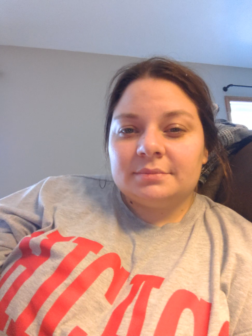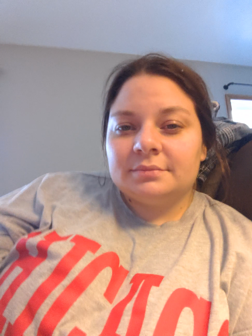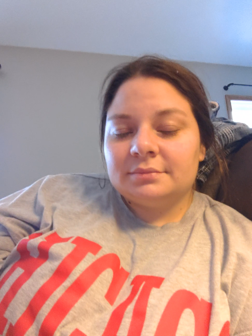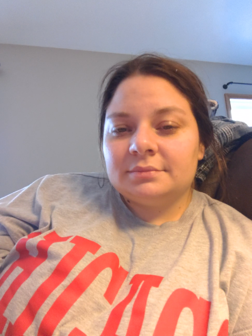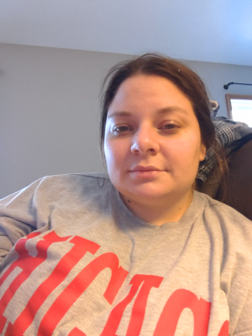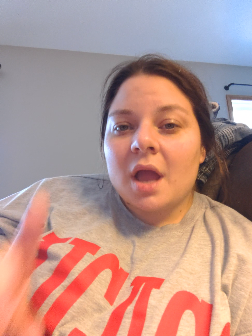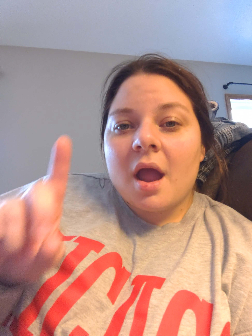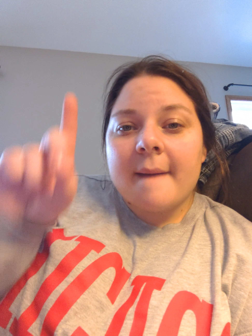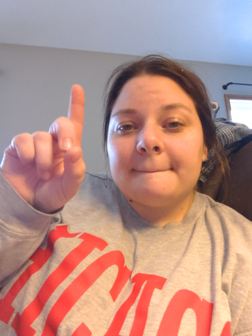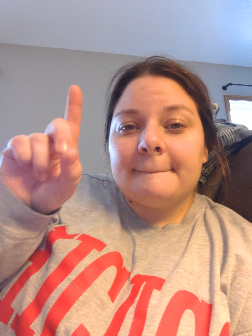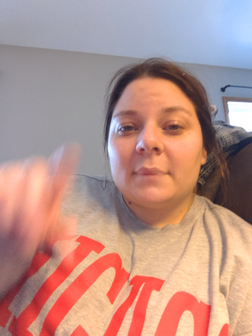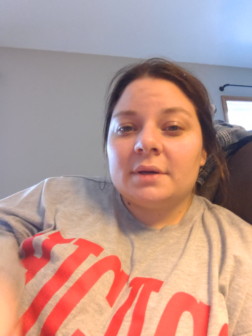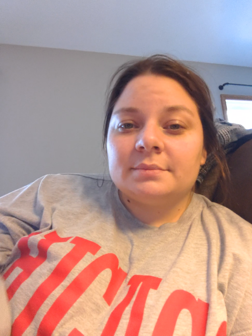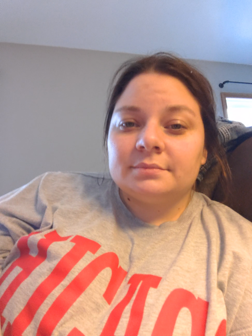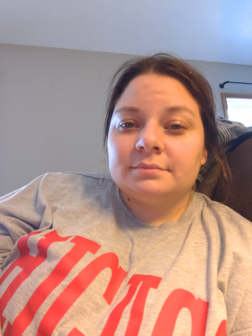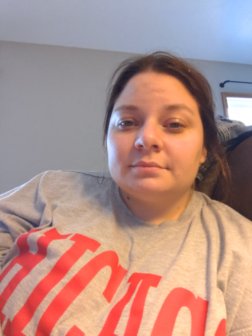up